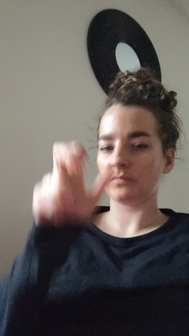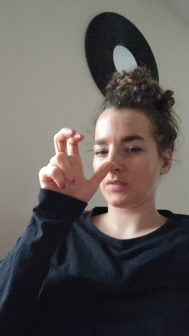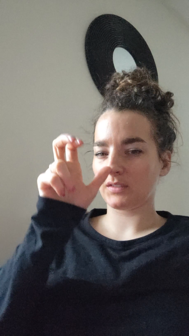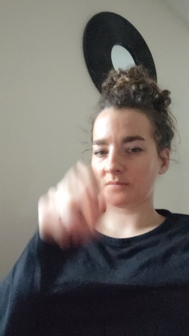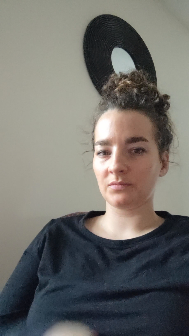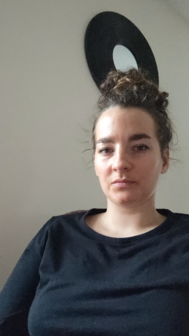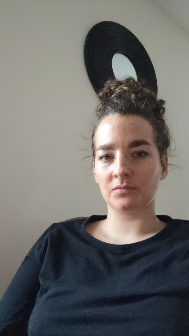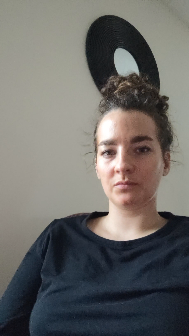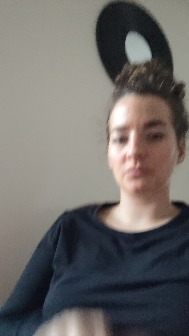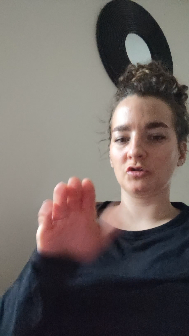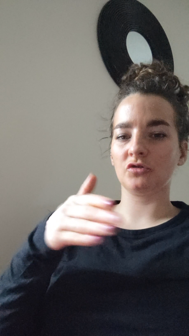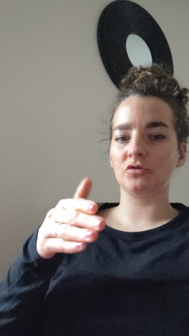cook